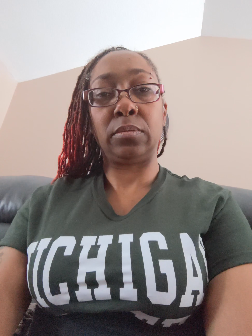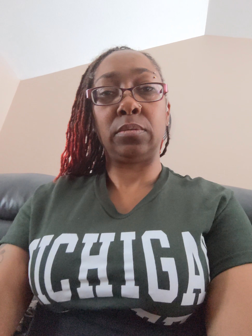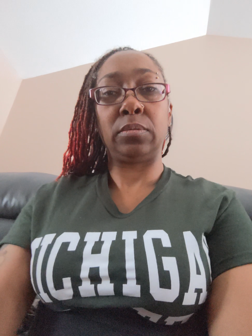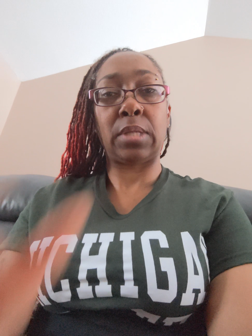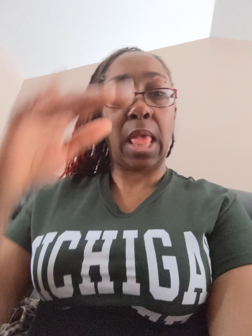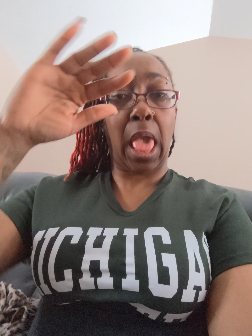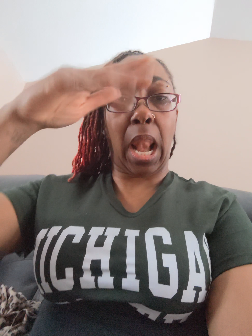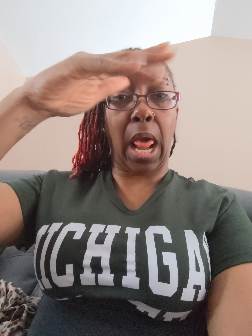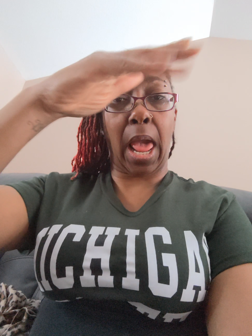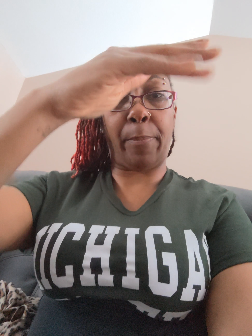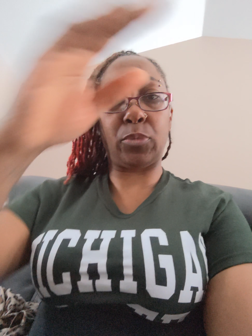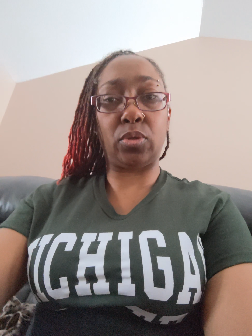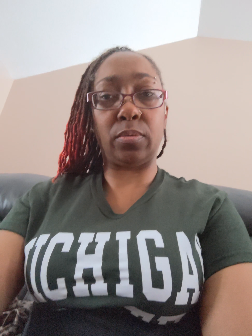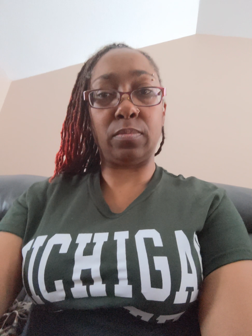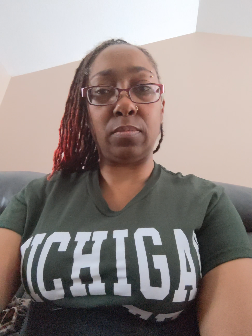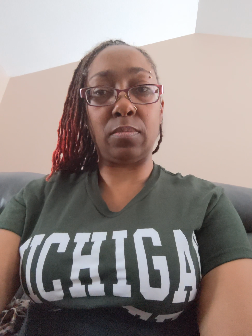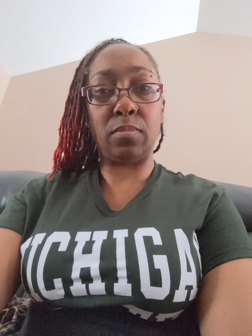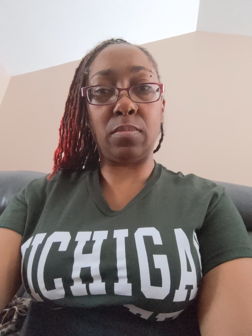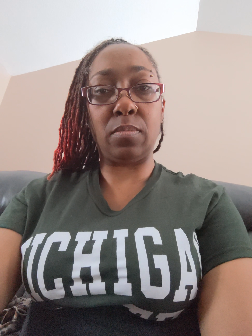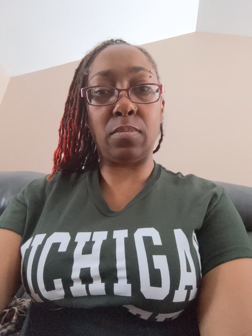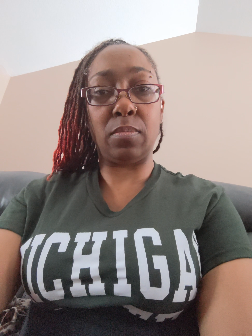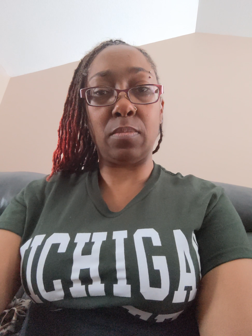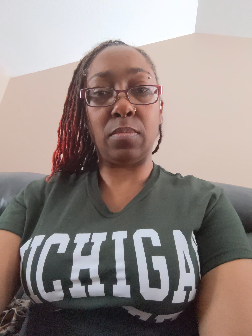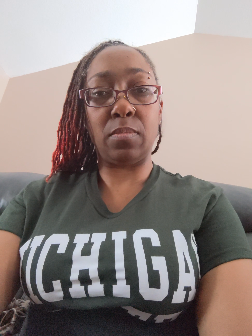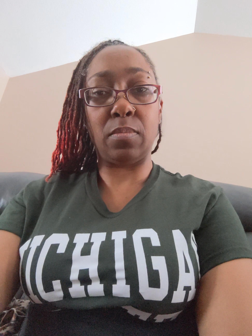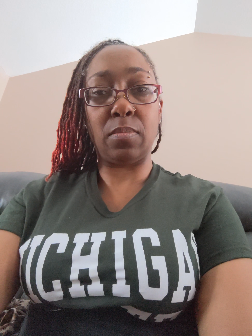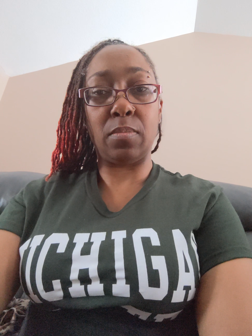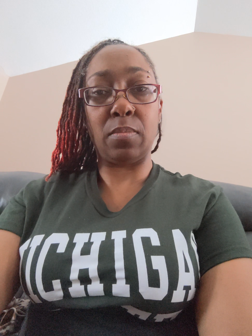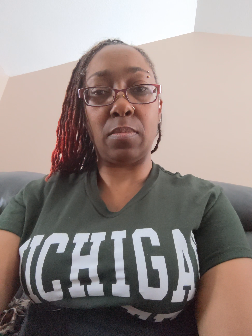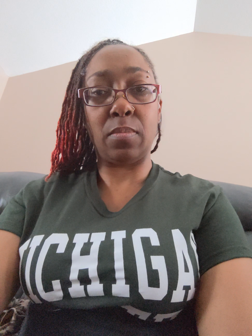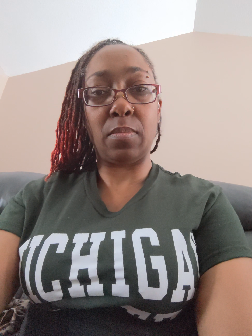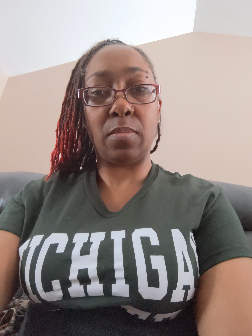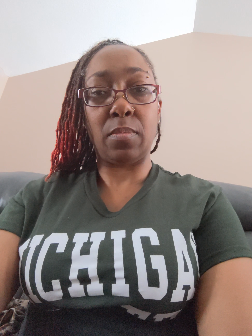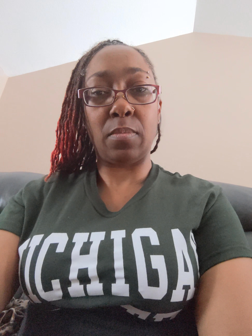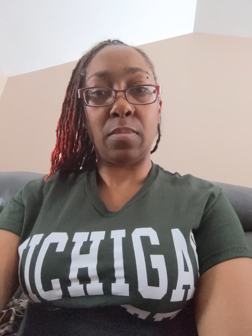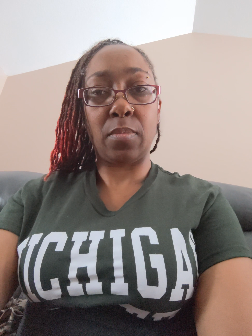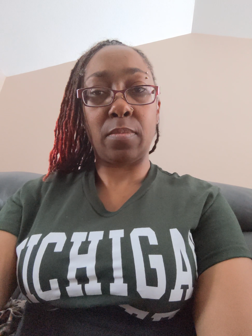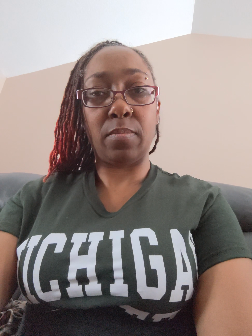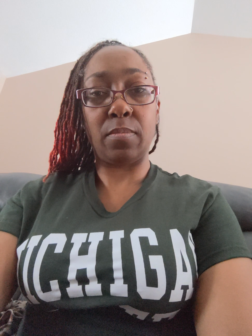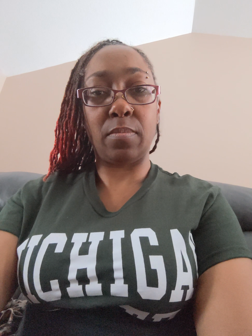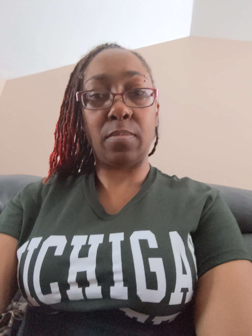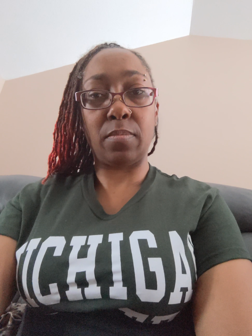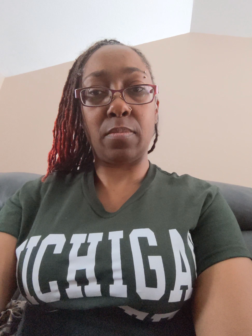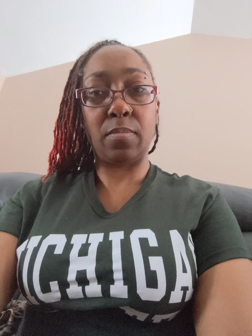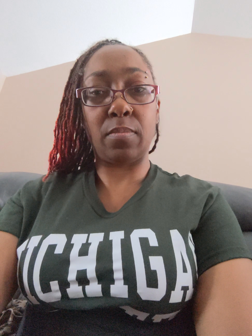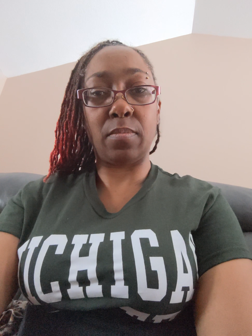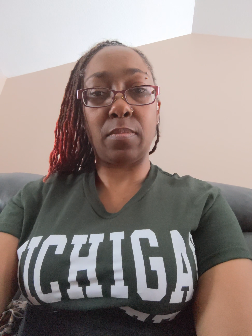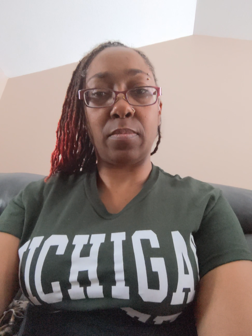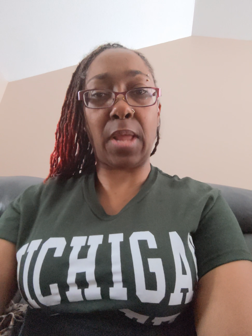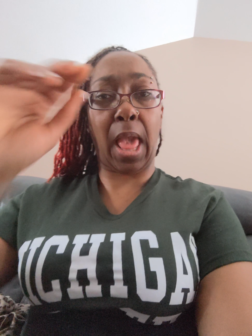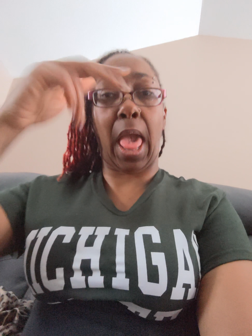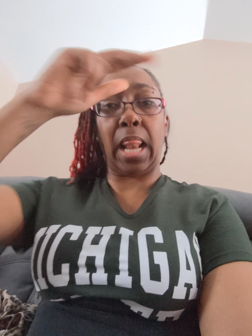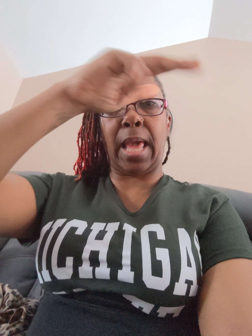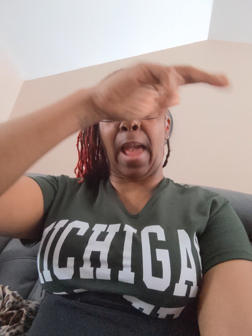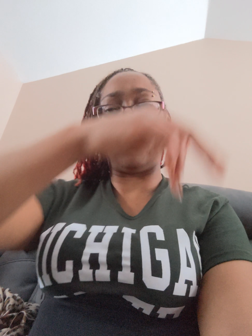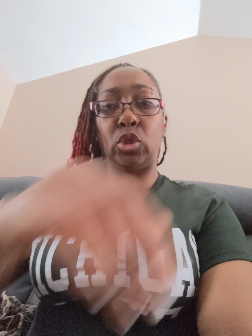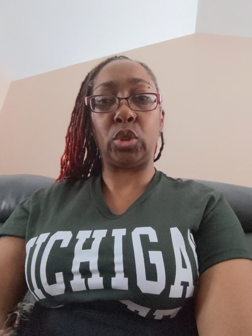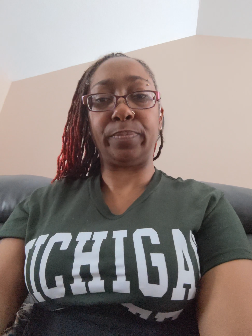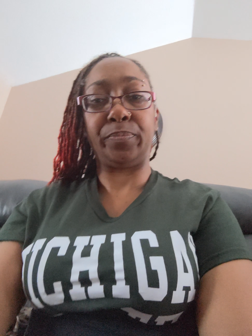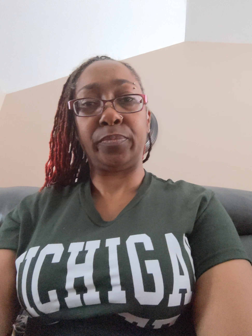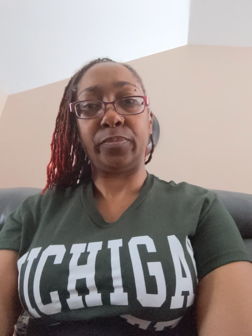helicopter